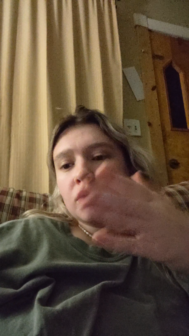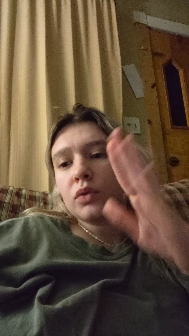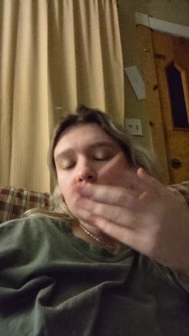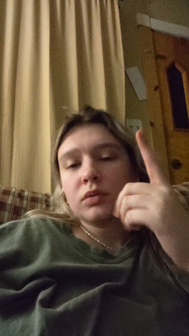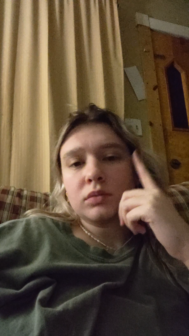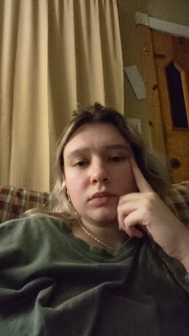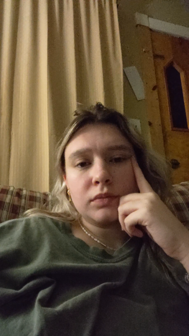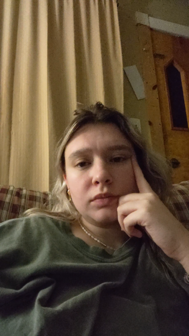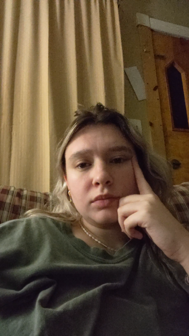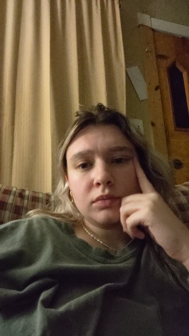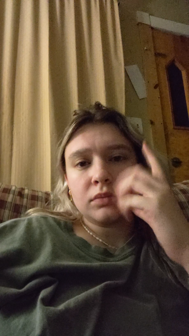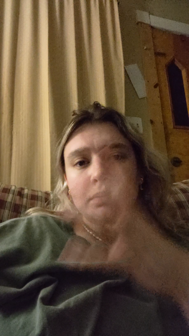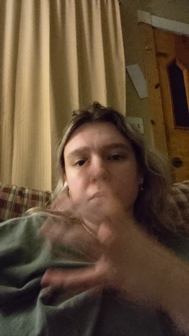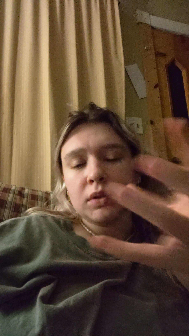much